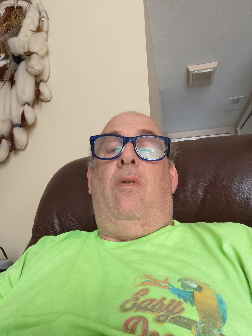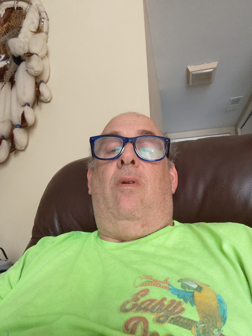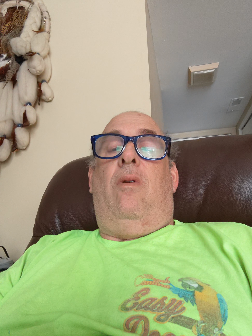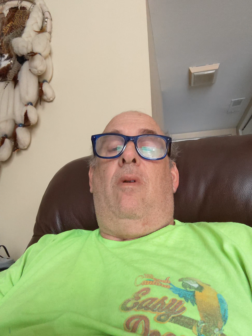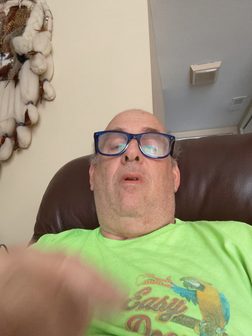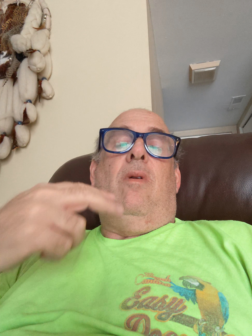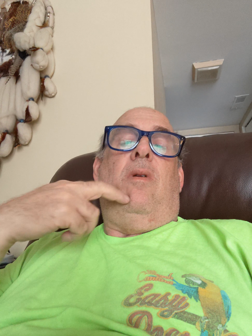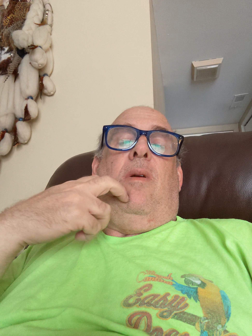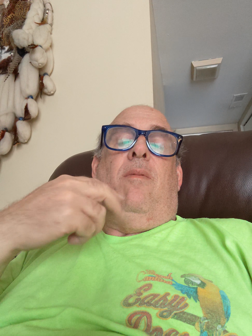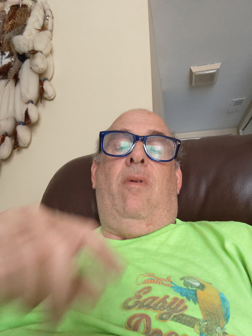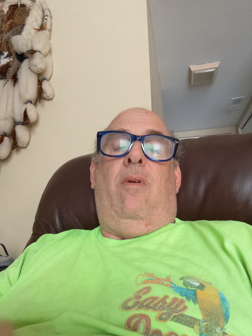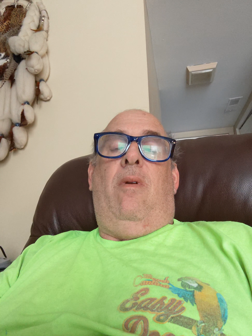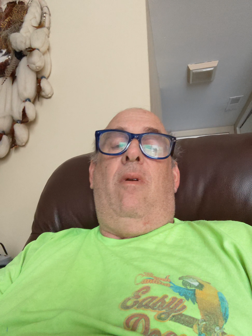gum